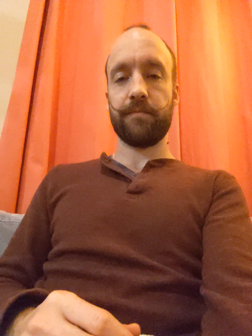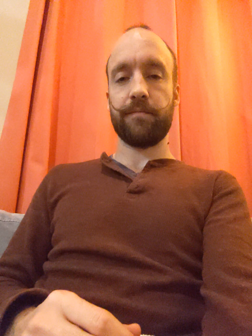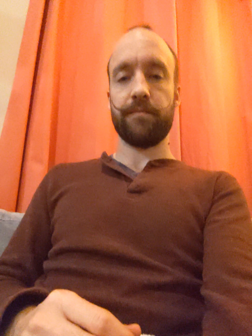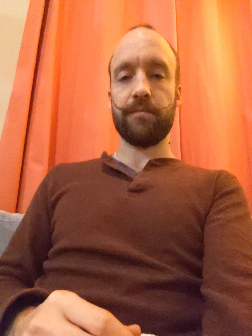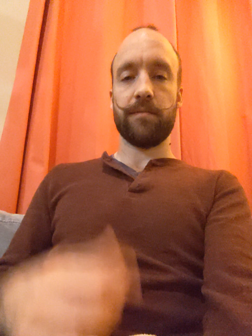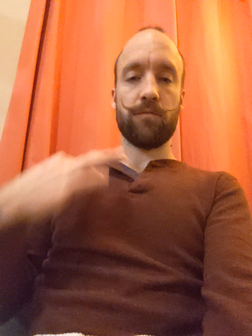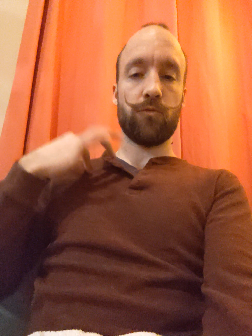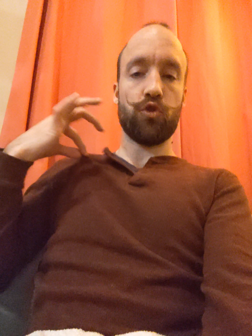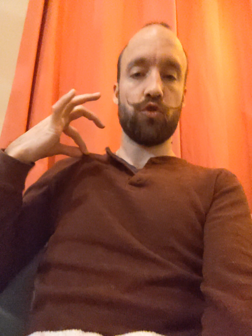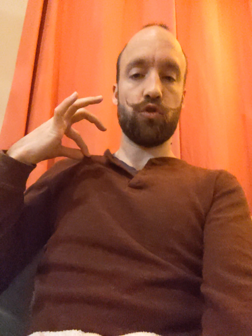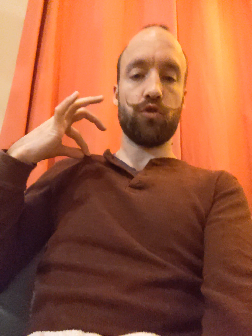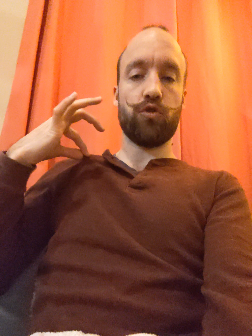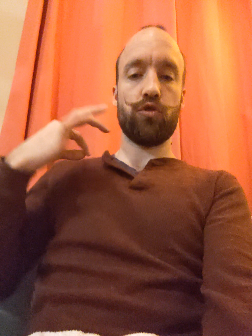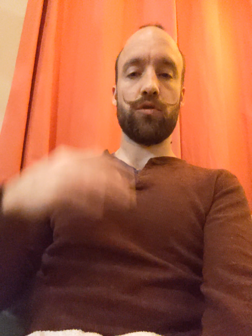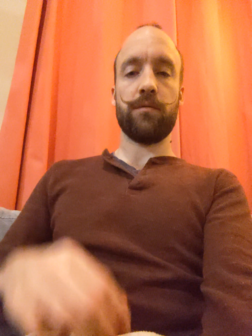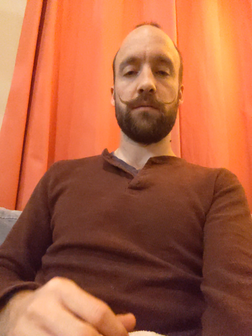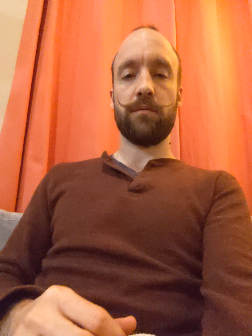shirt